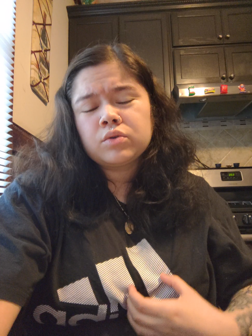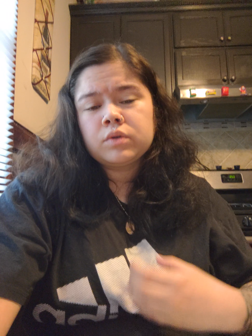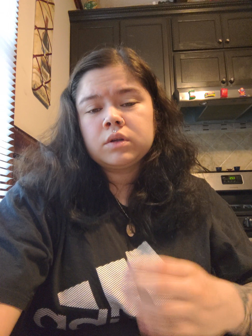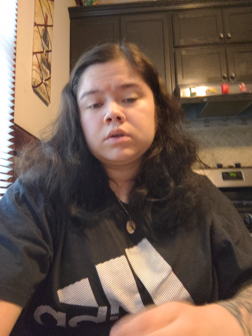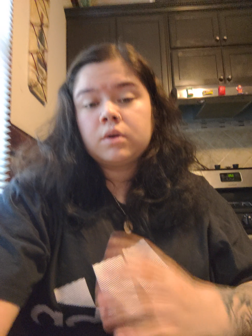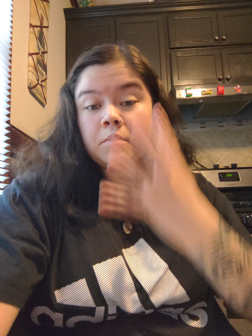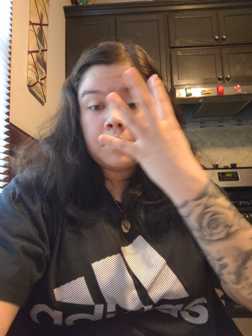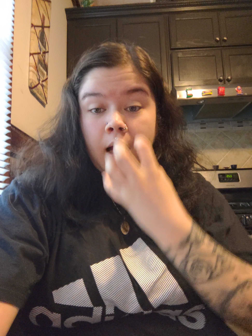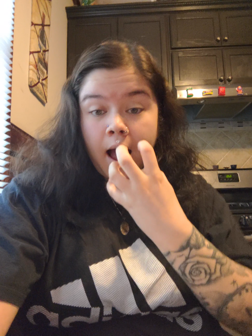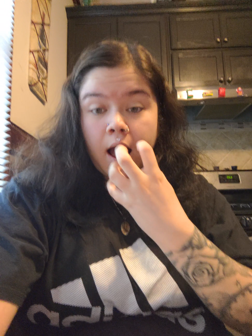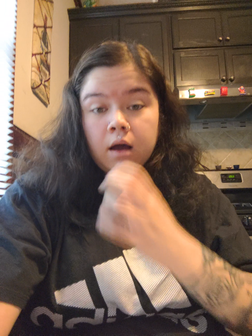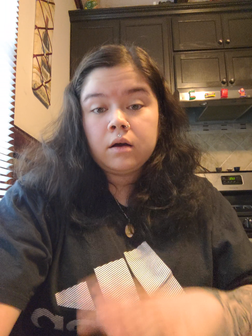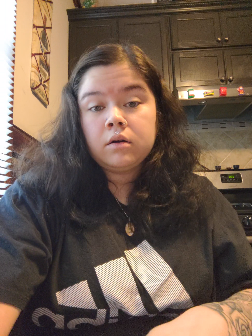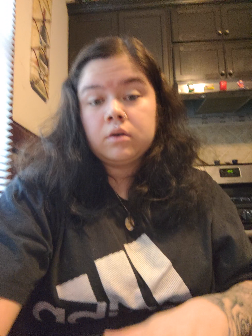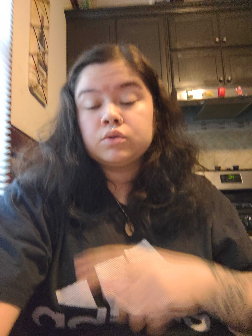mad